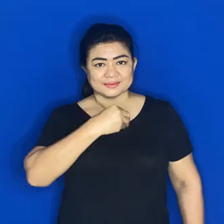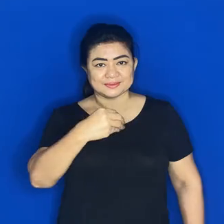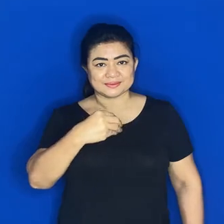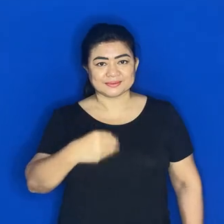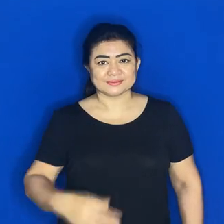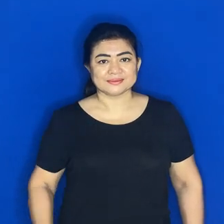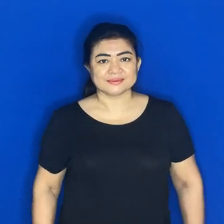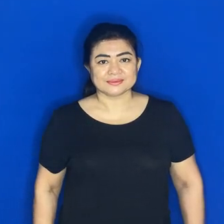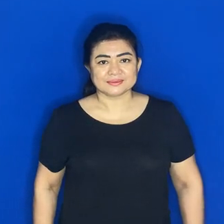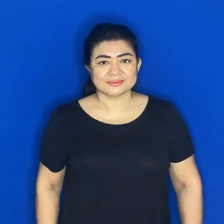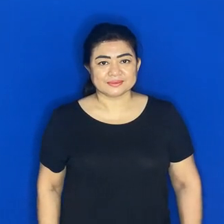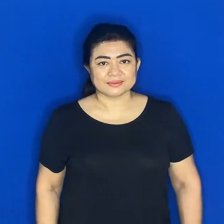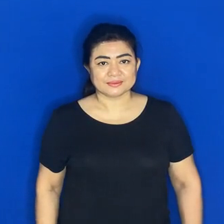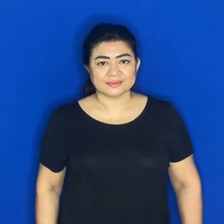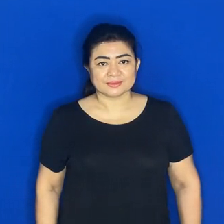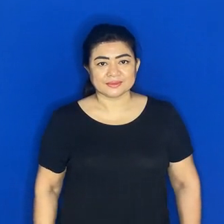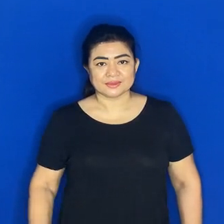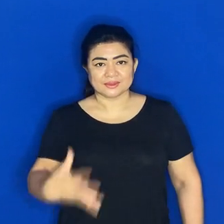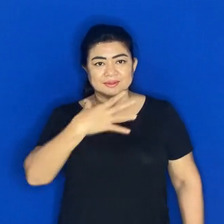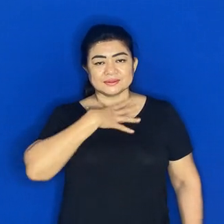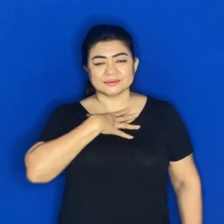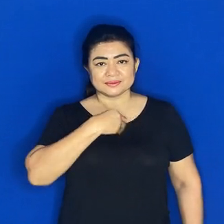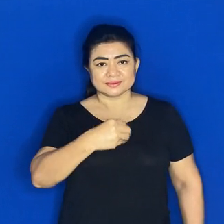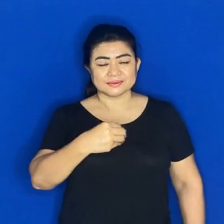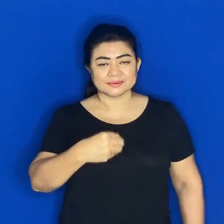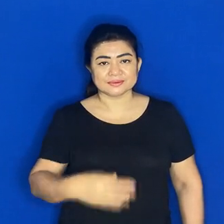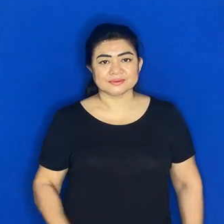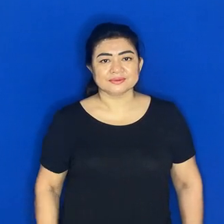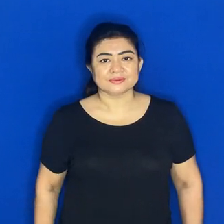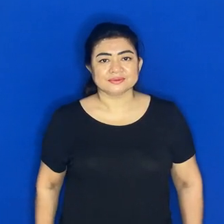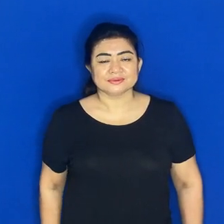white